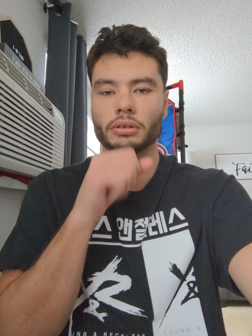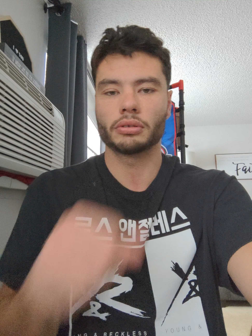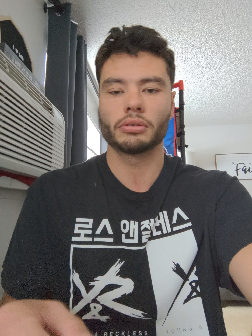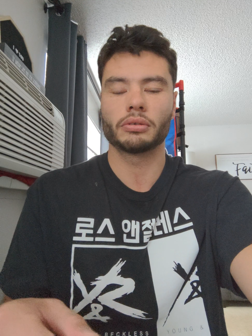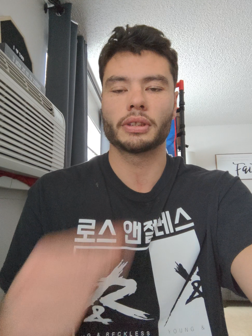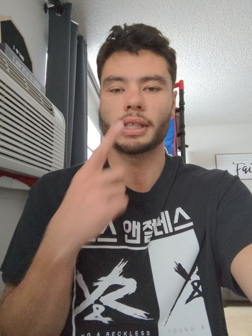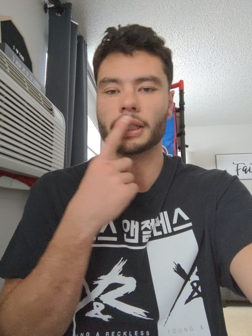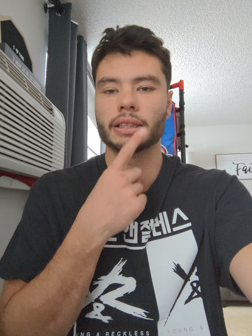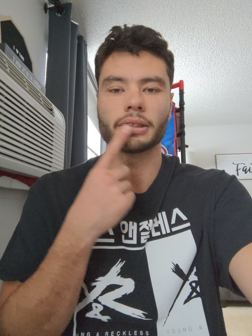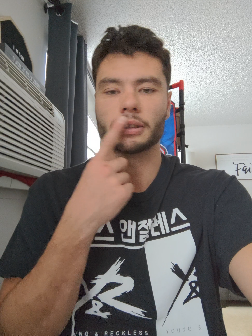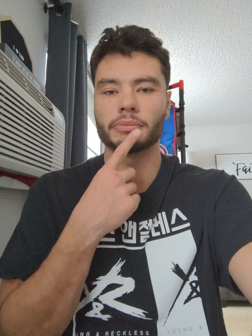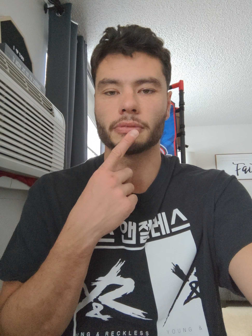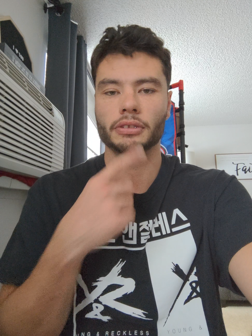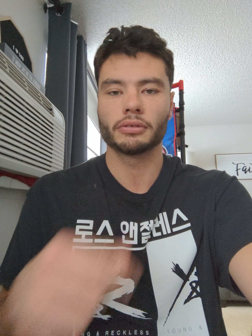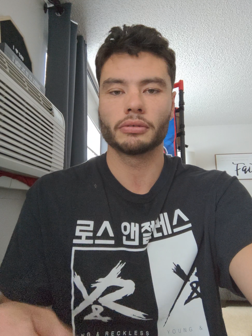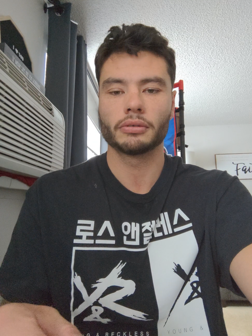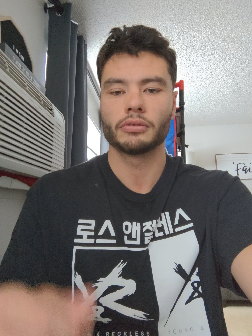lips